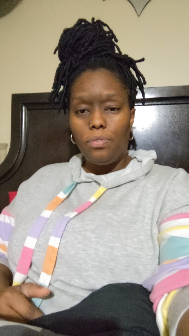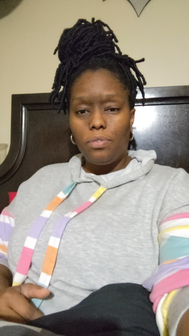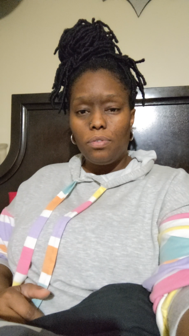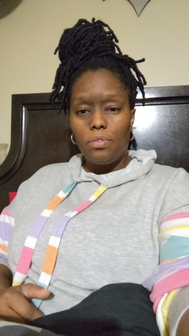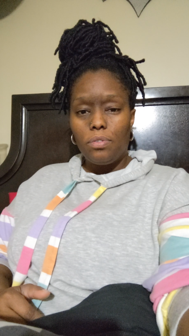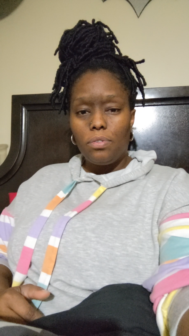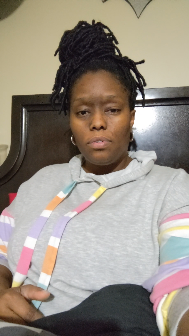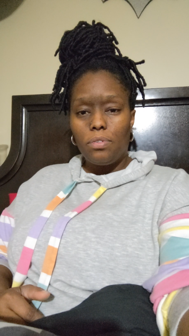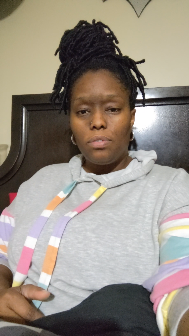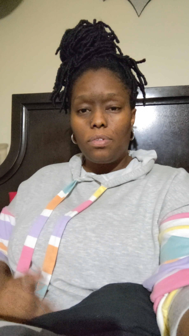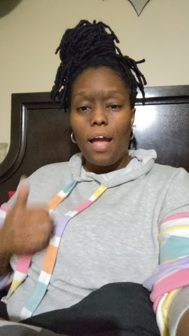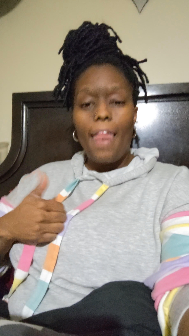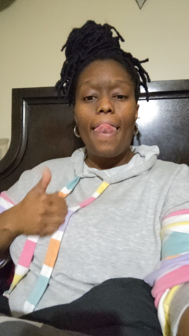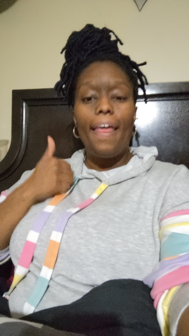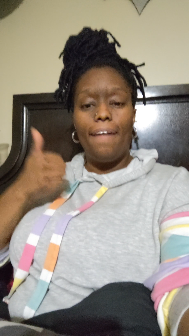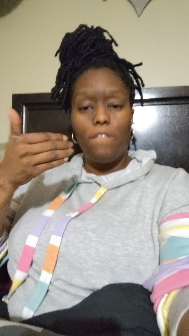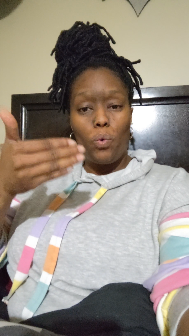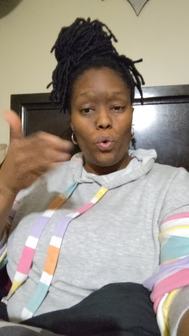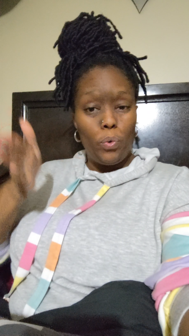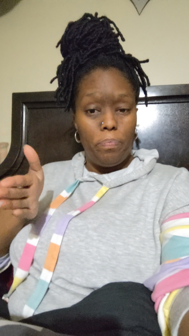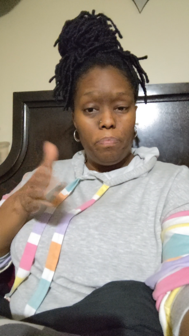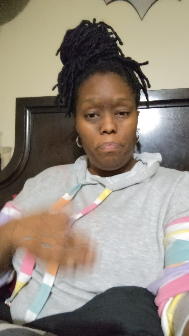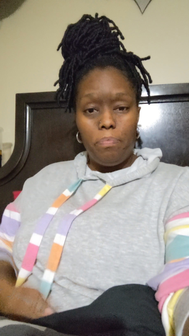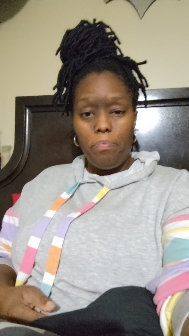living room